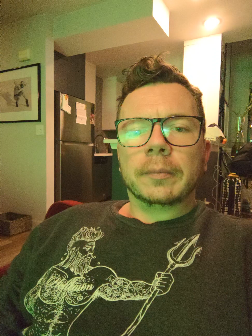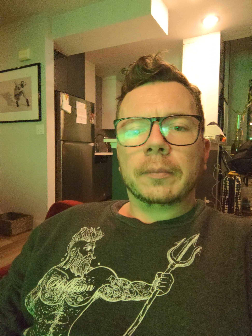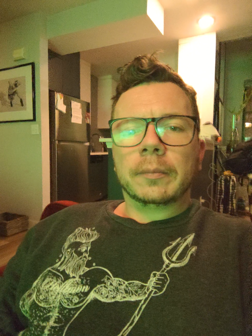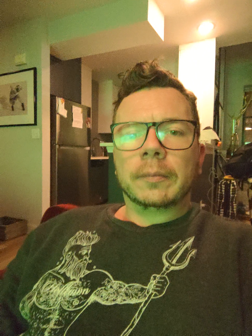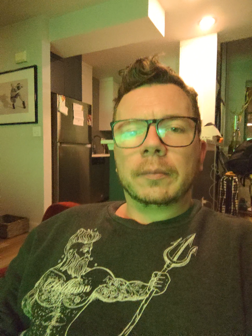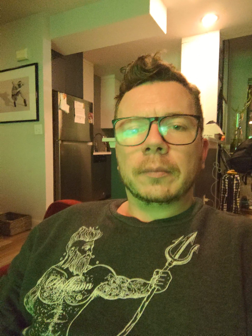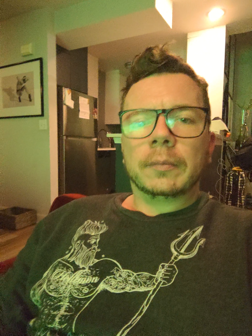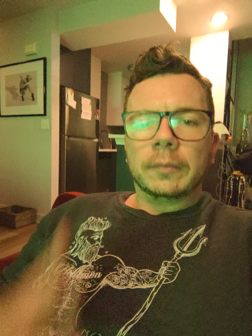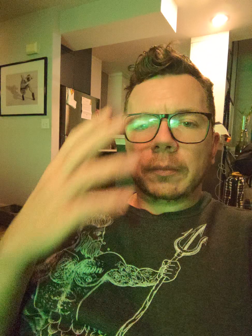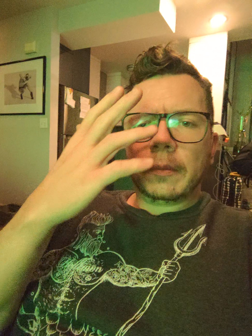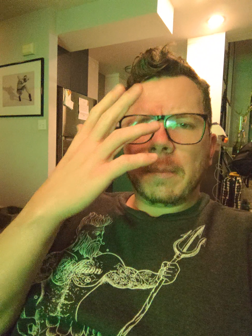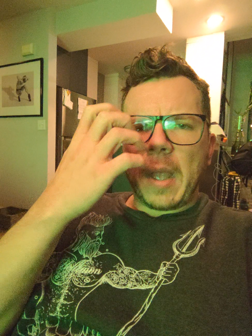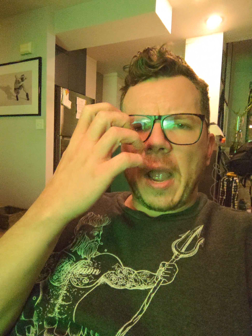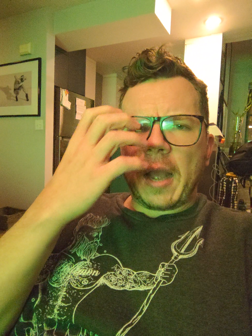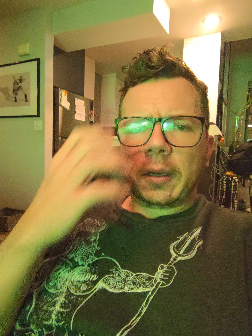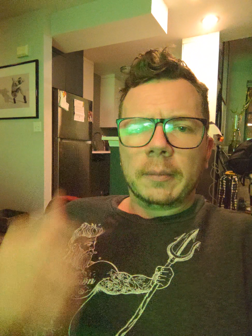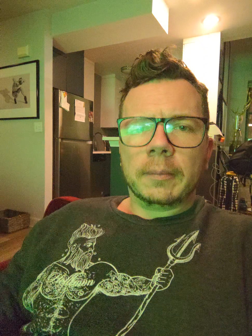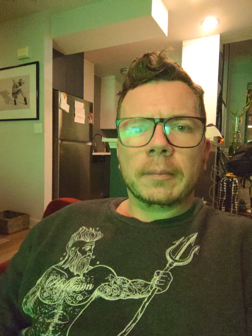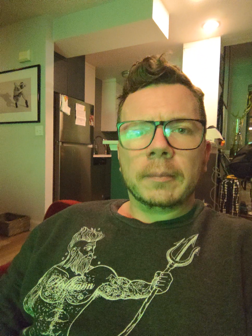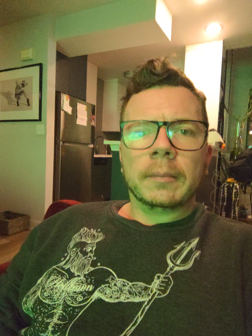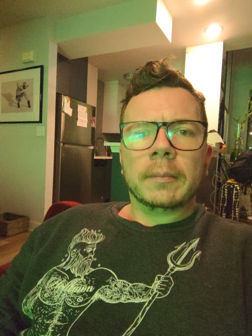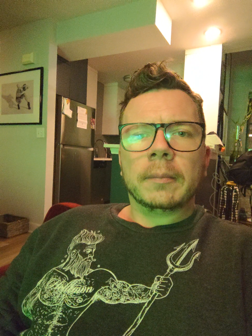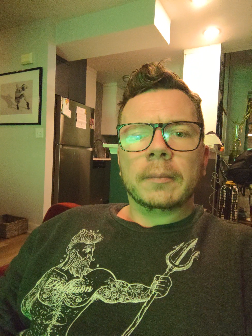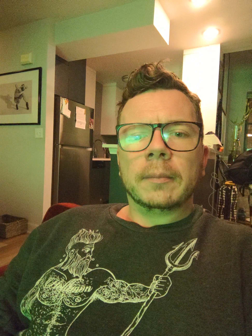mad